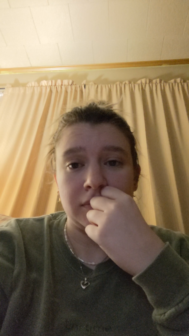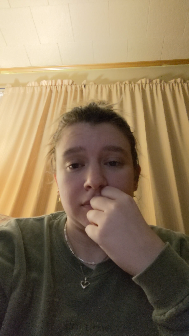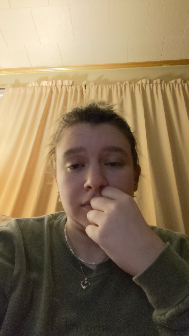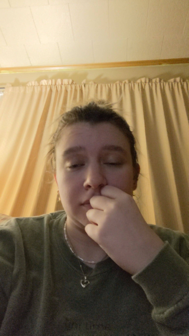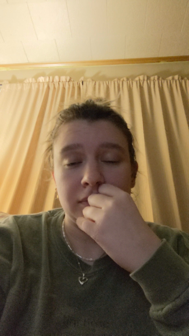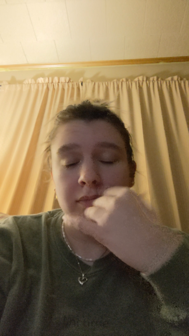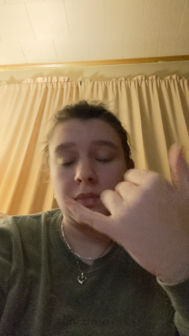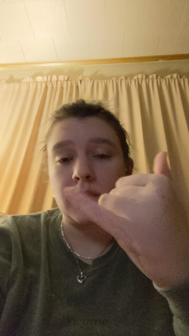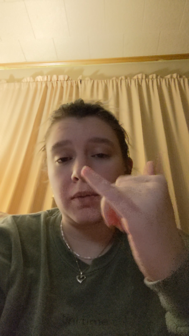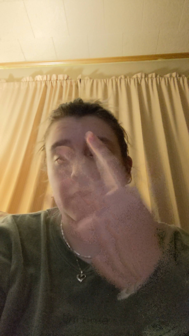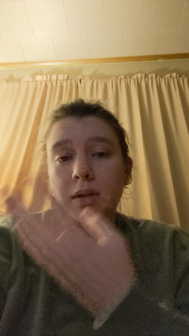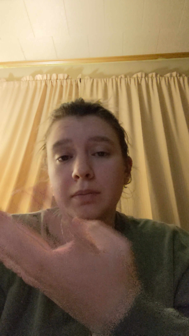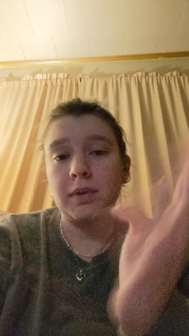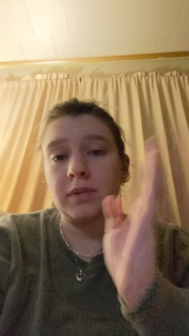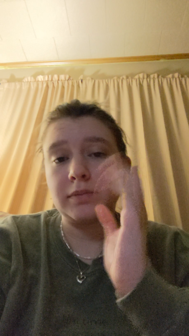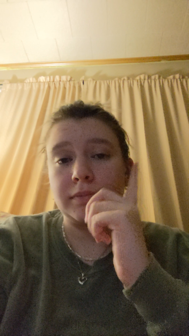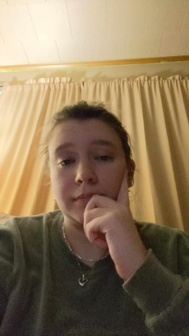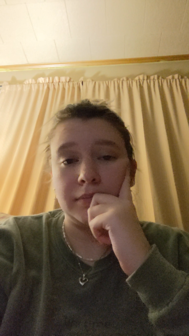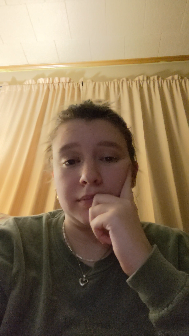playpen